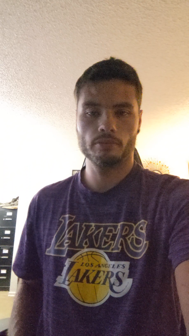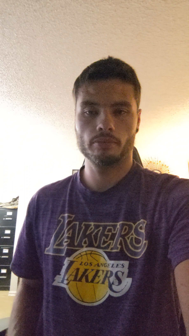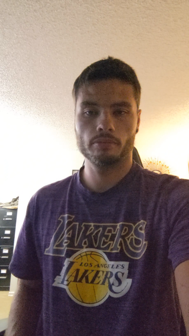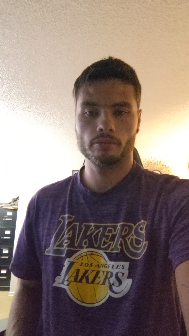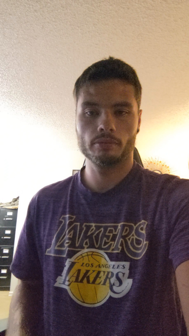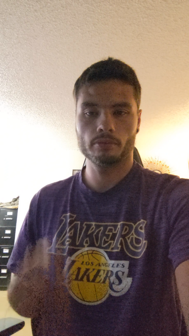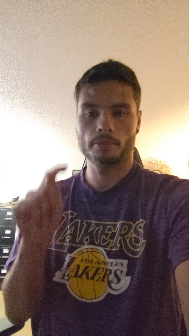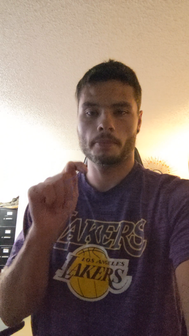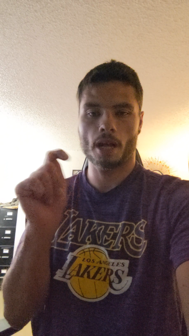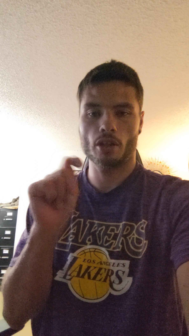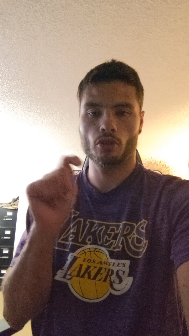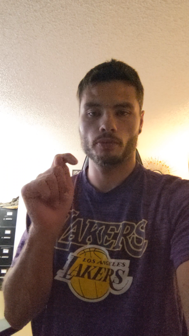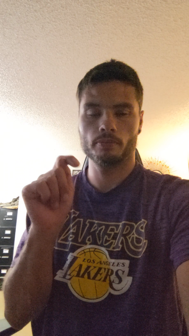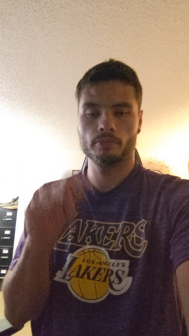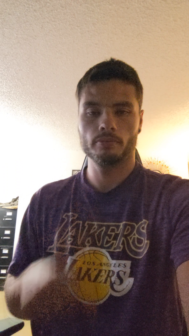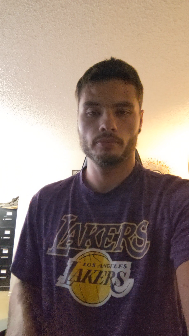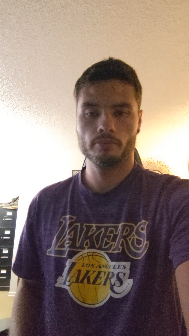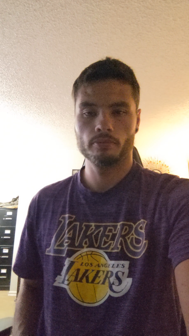bathroom